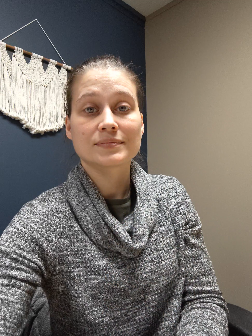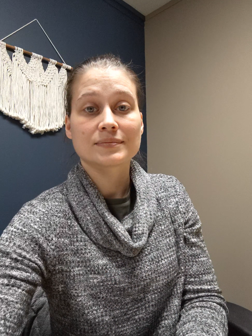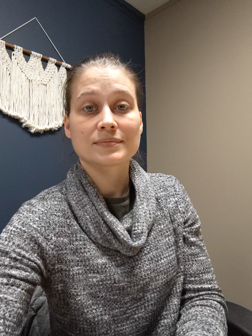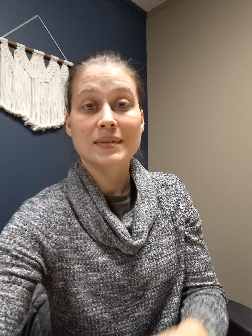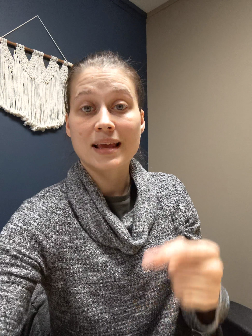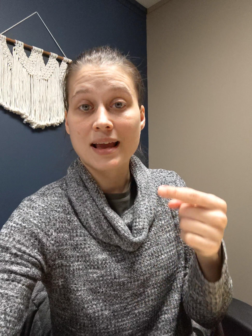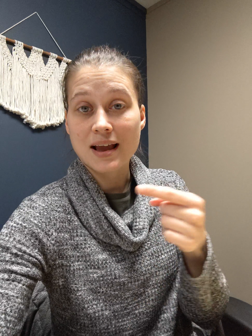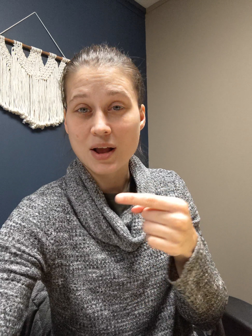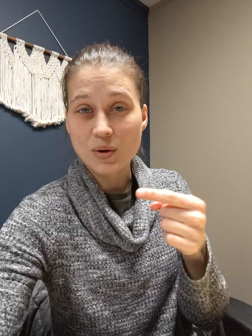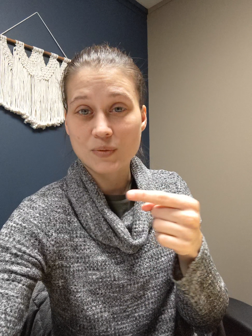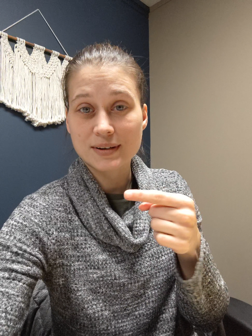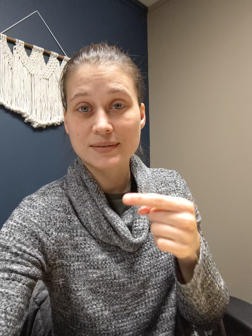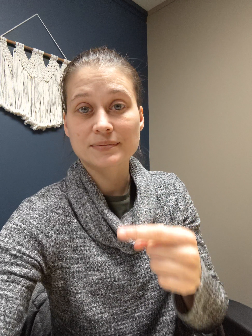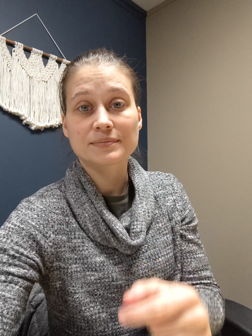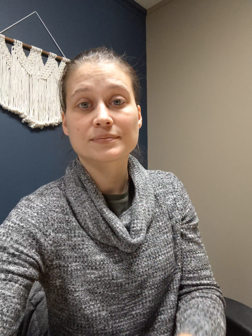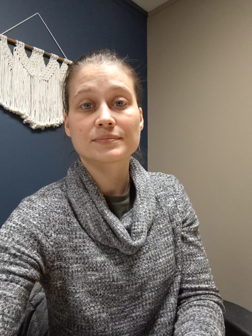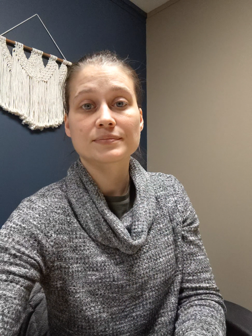owie